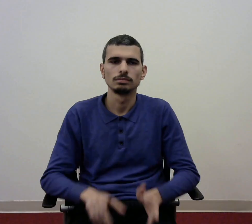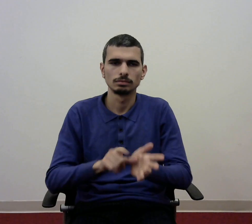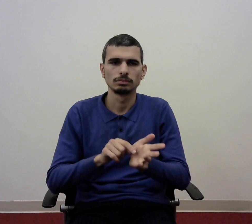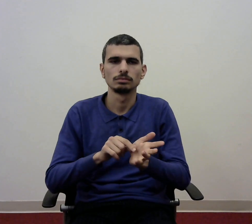pensiya